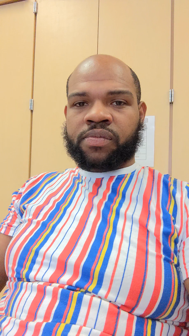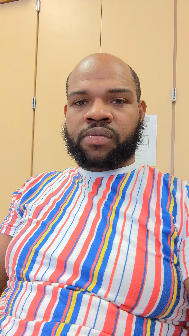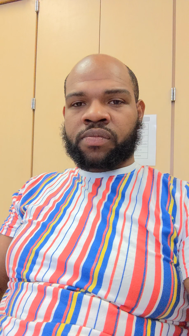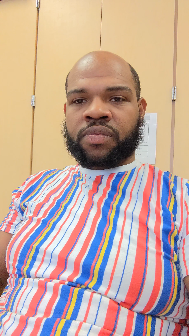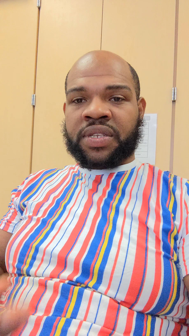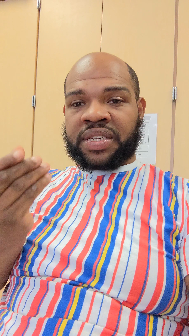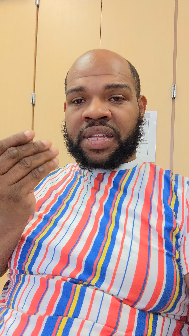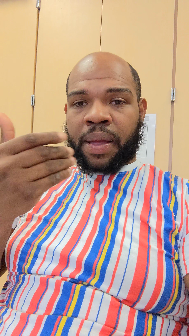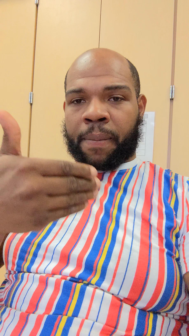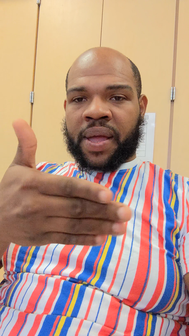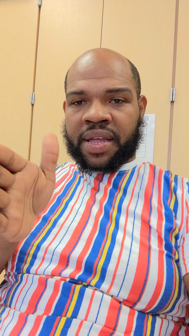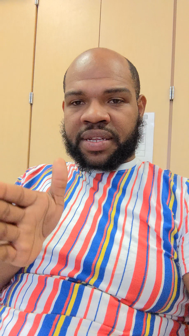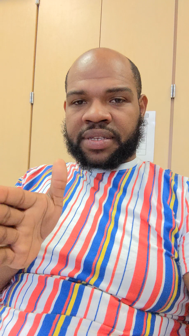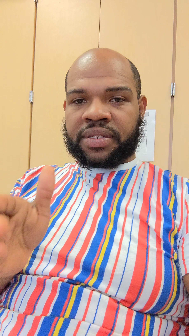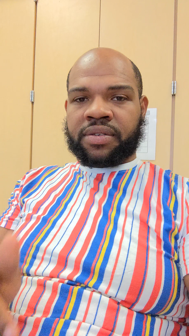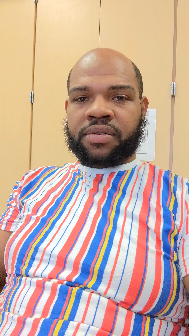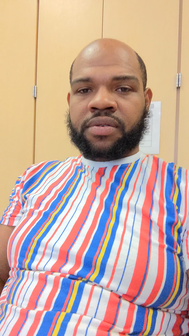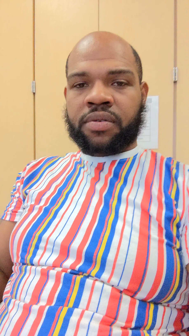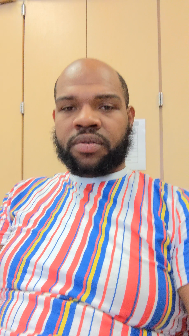sandbox